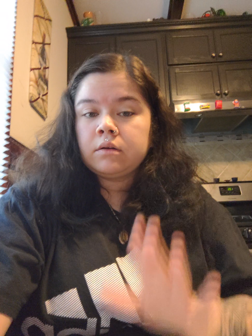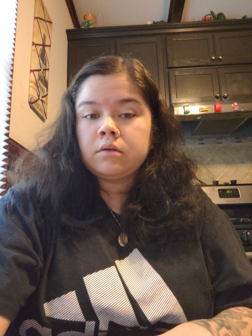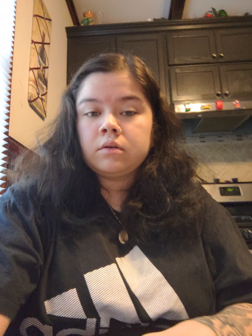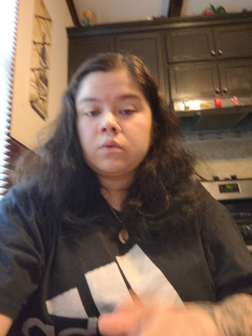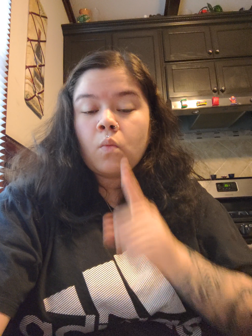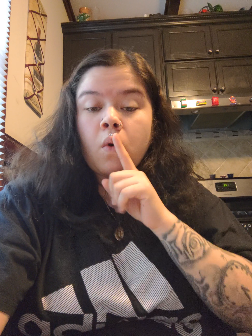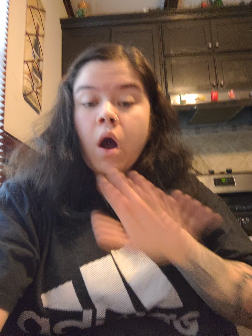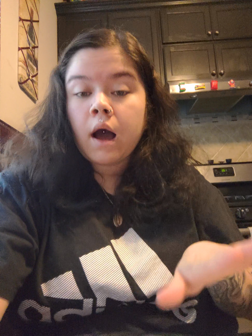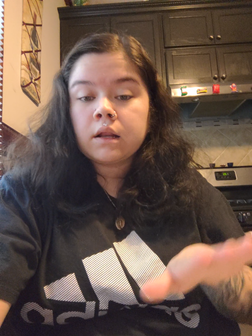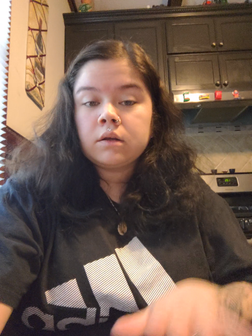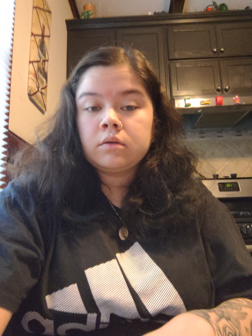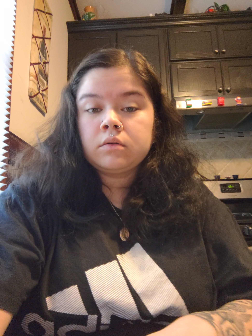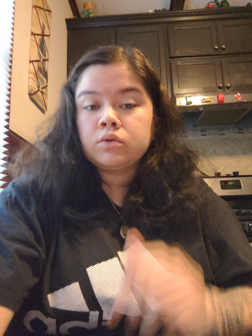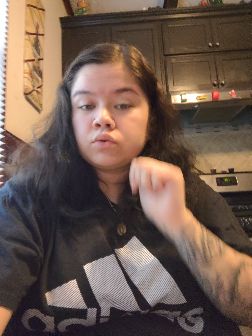quiet